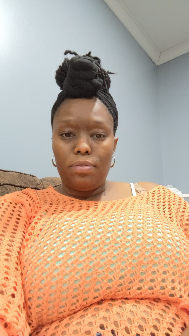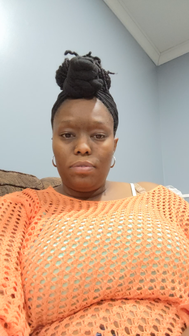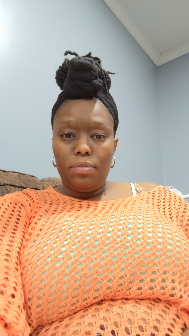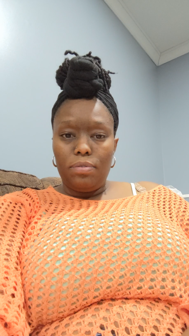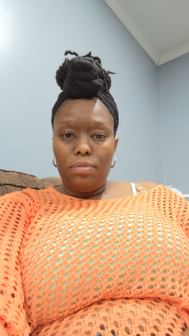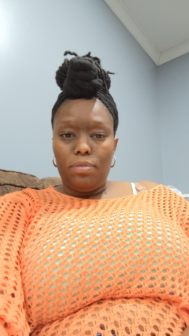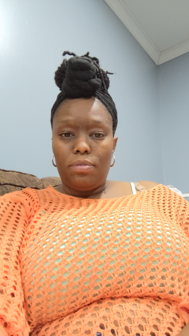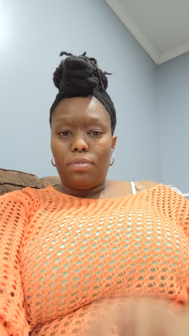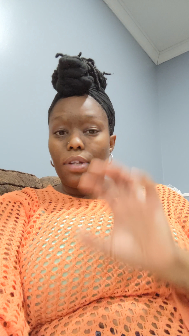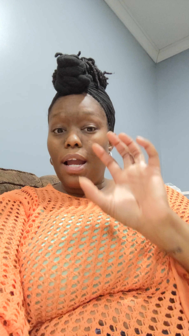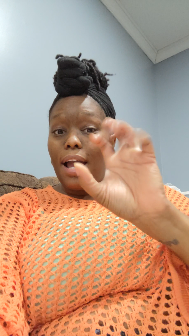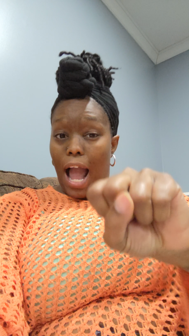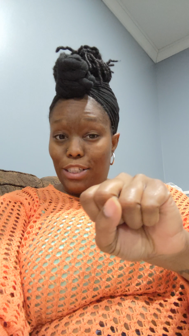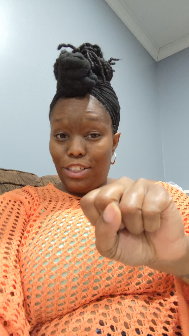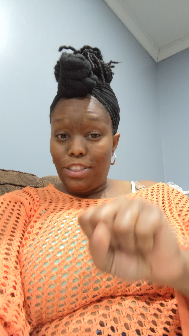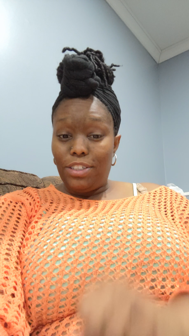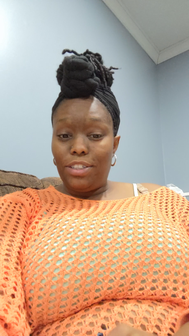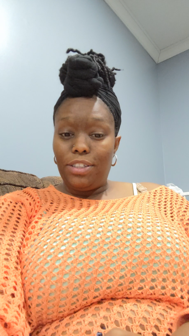catch